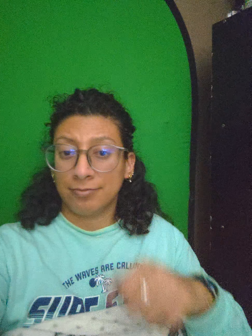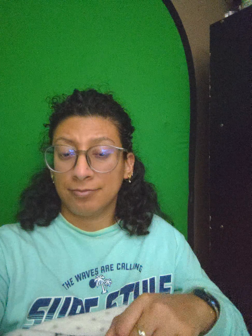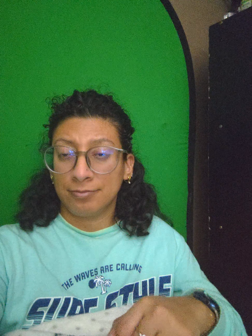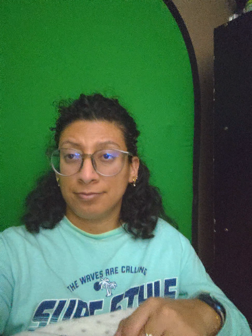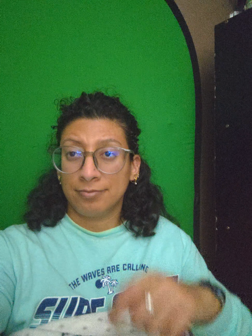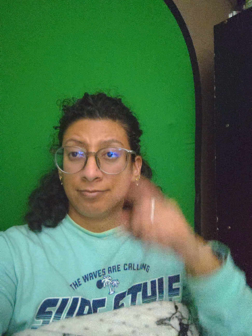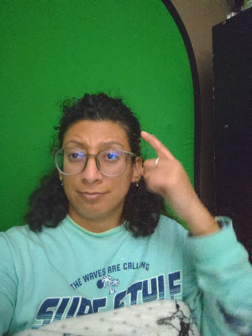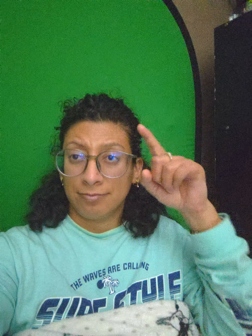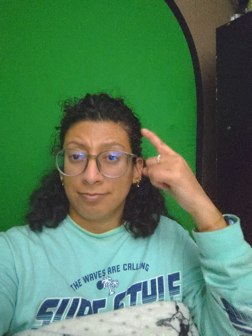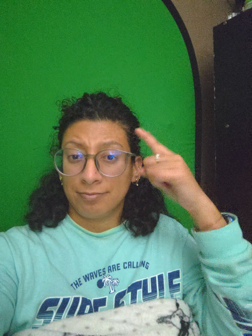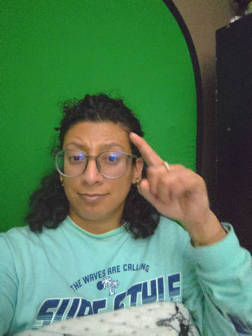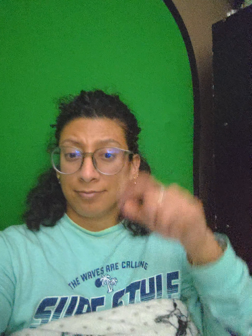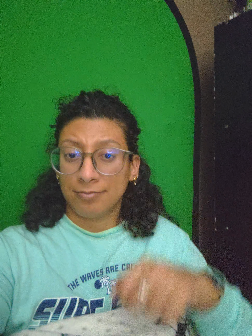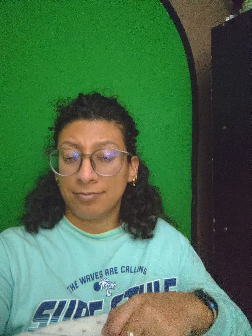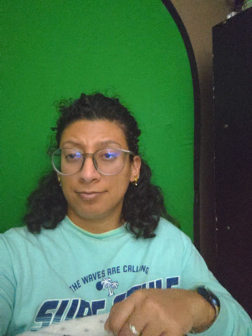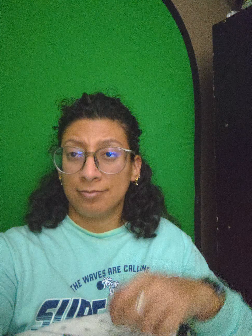for